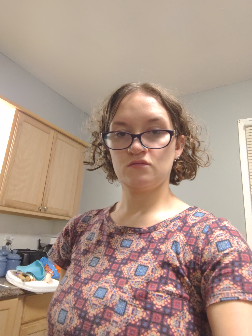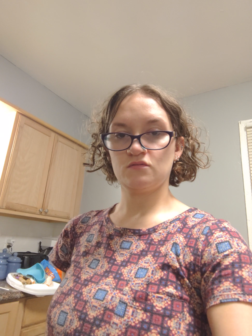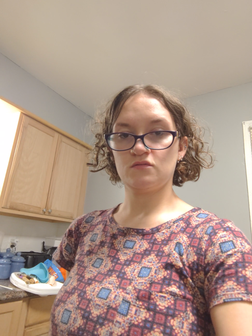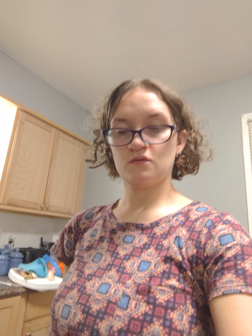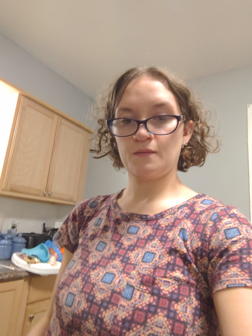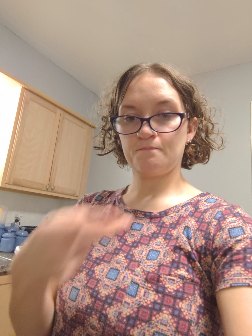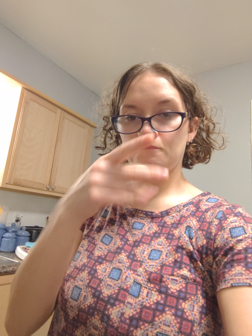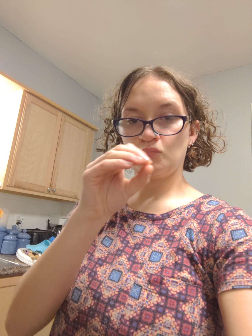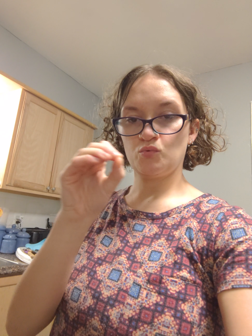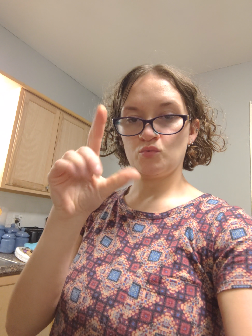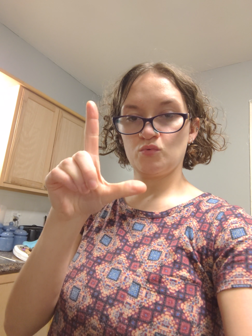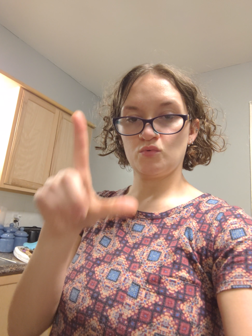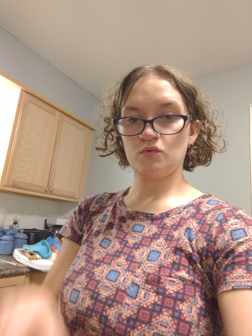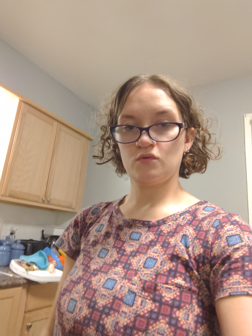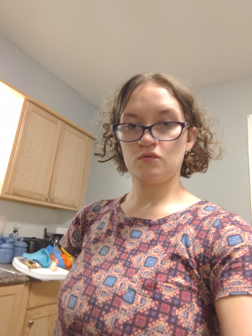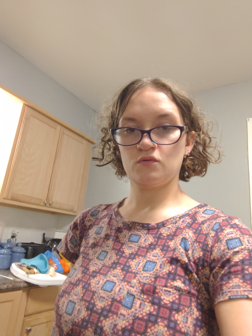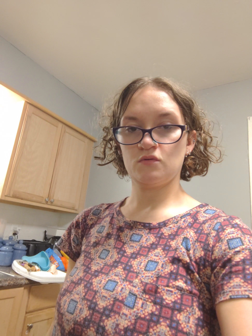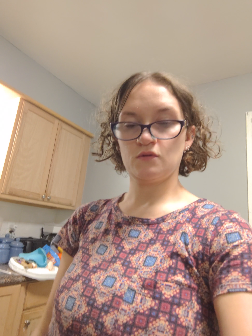pool